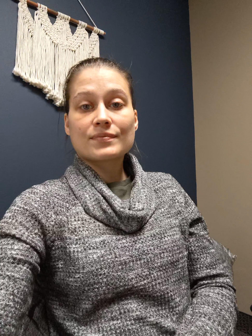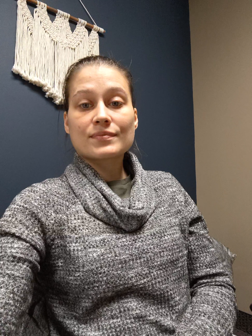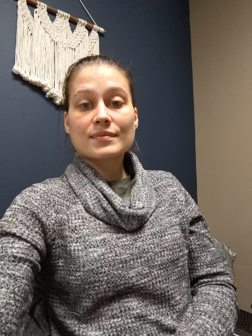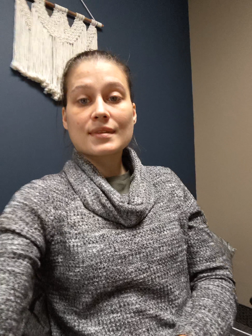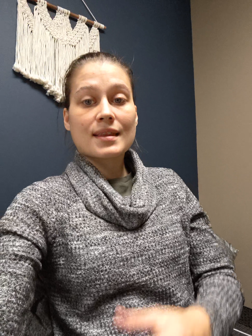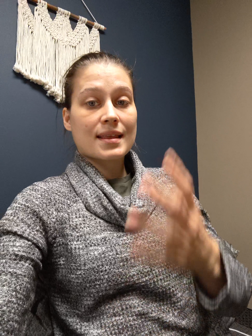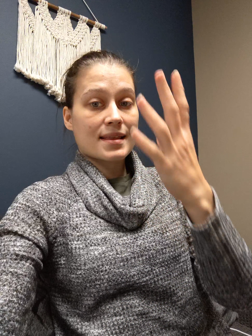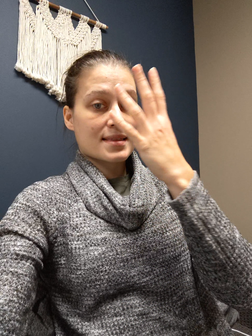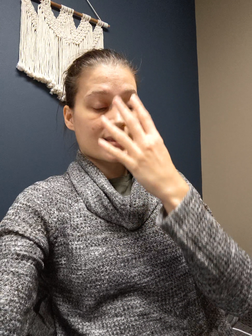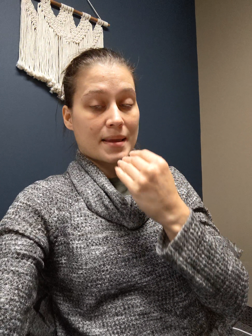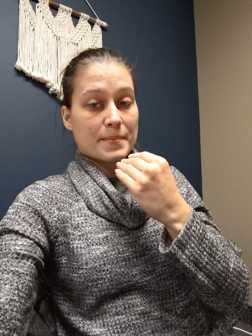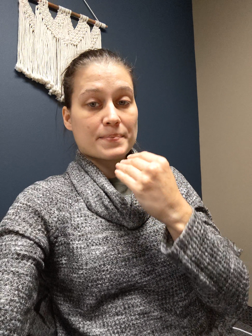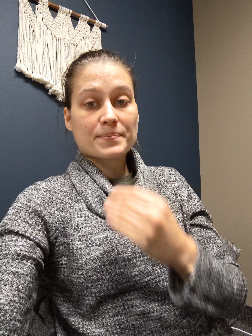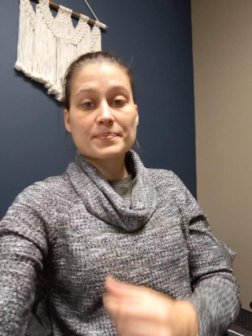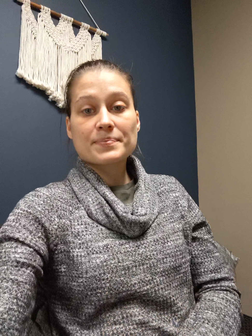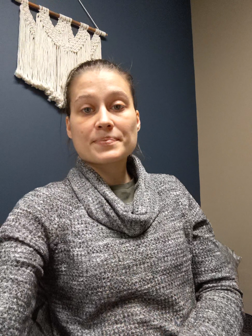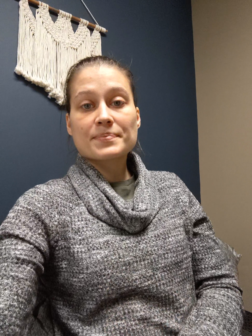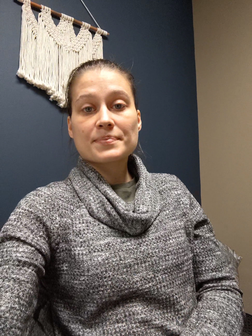nap